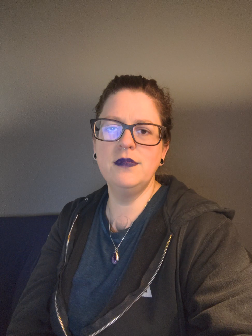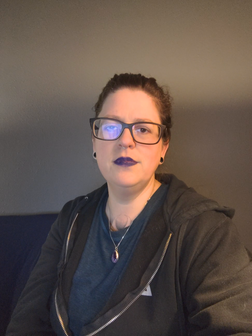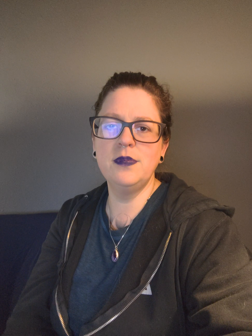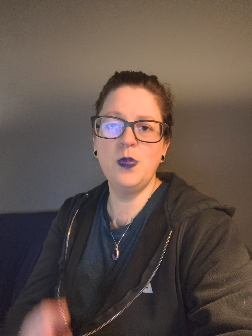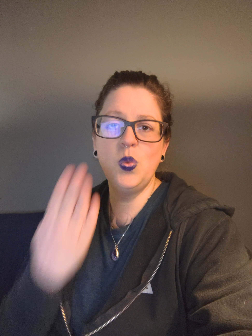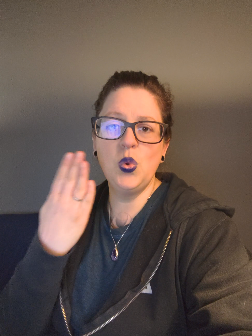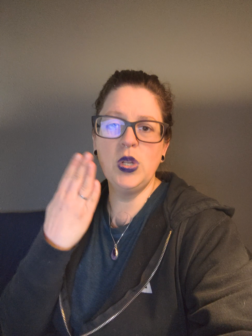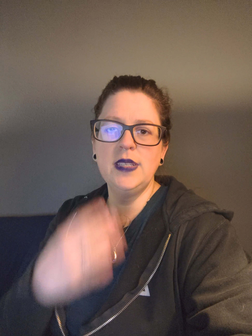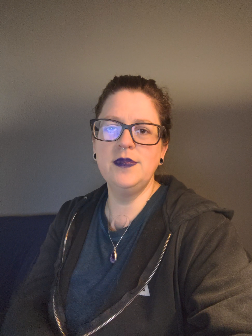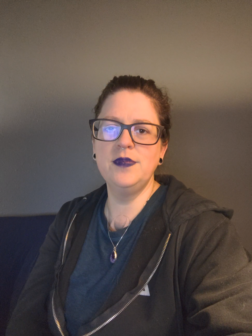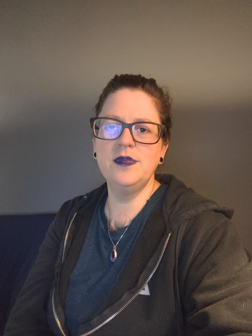morning